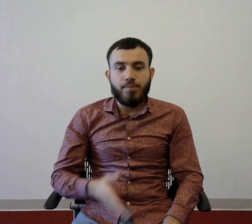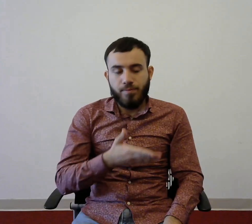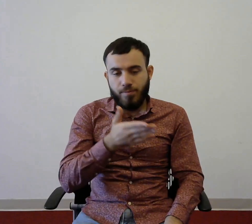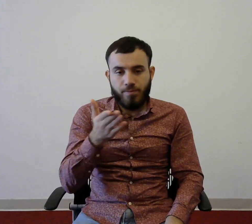siz